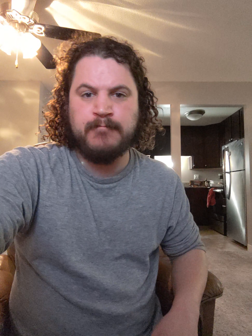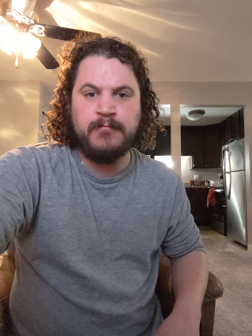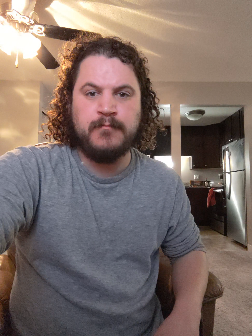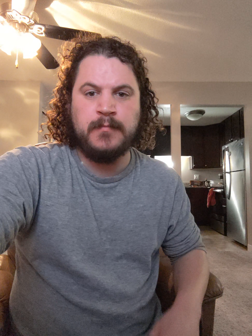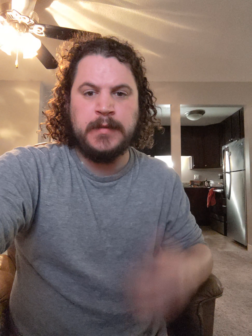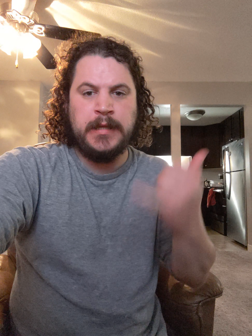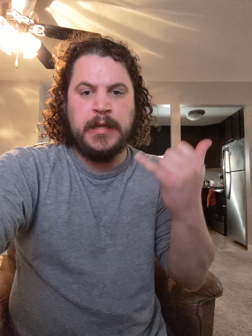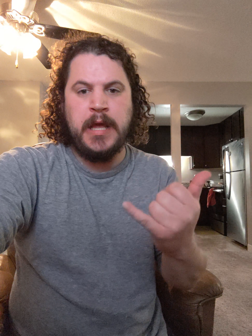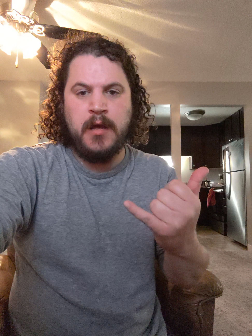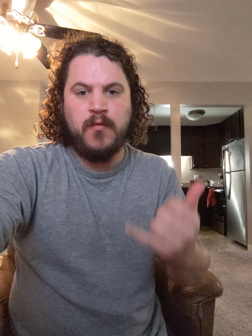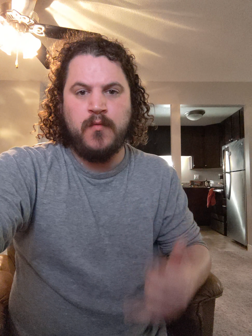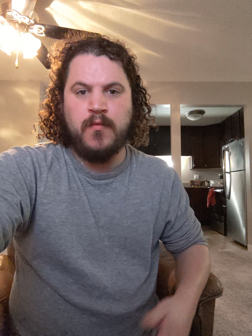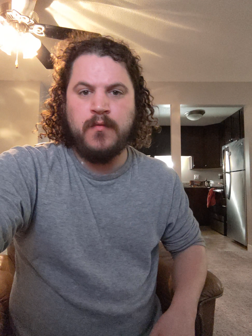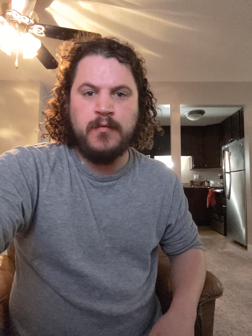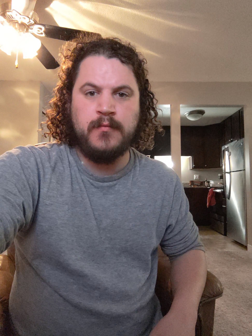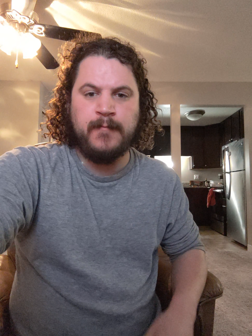now